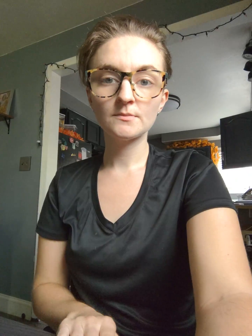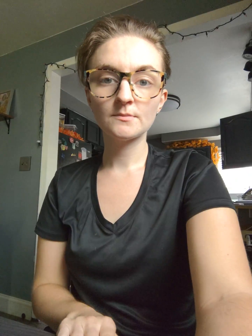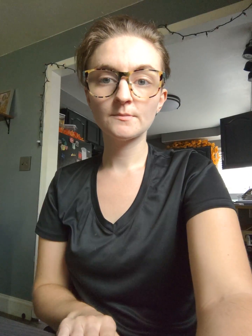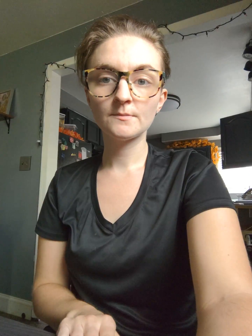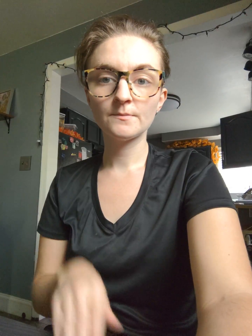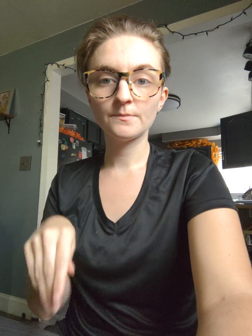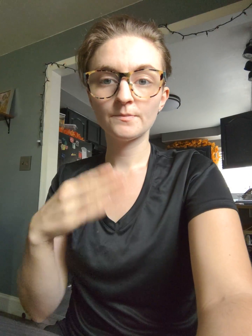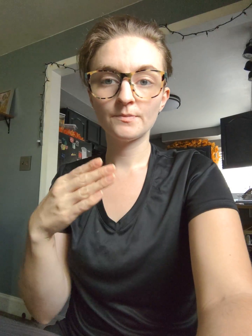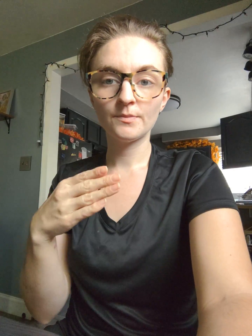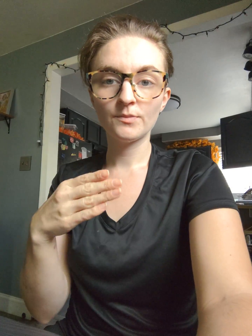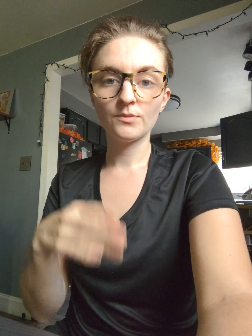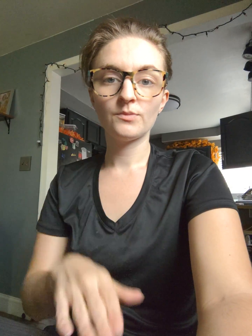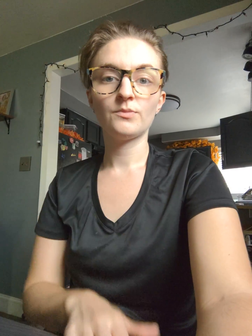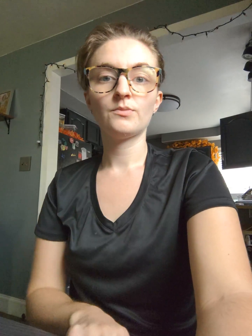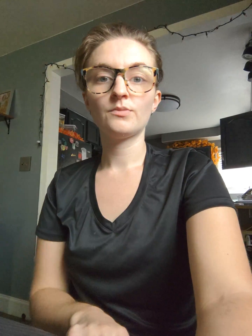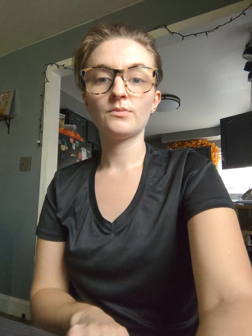kick